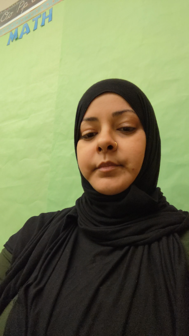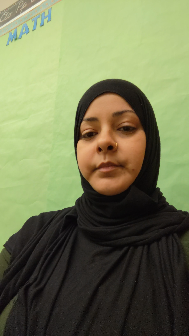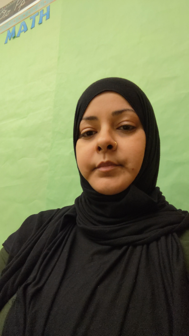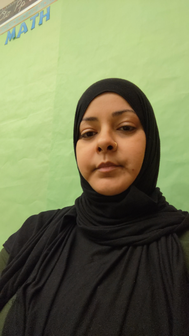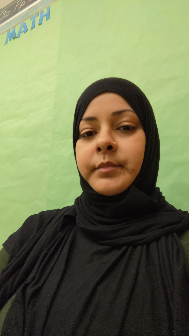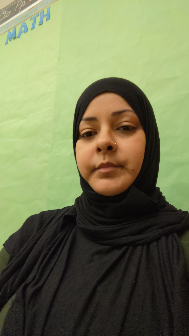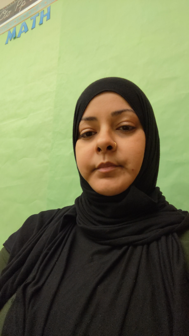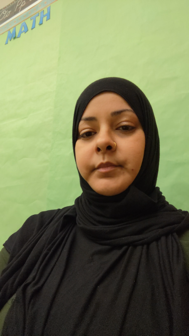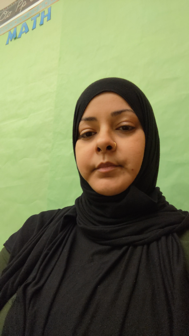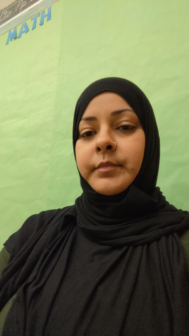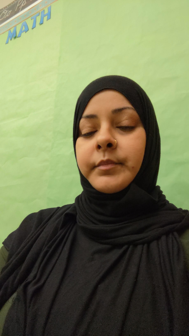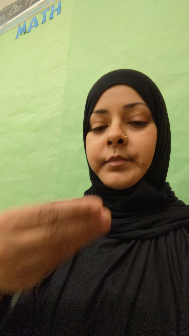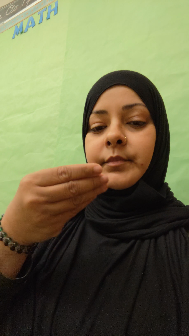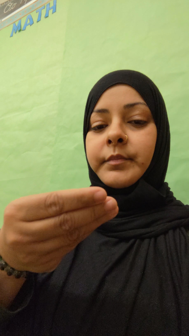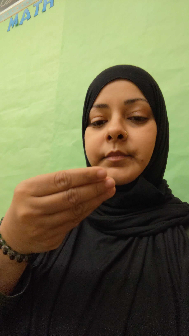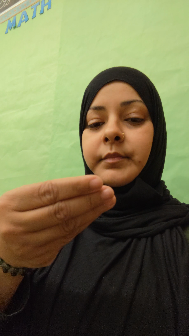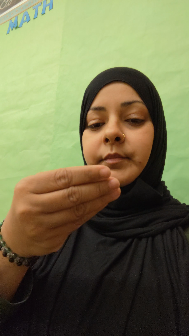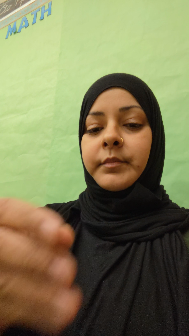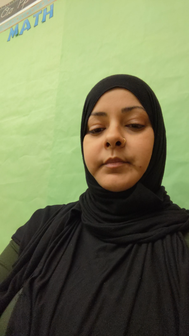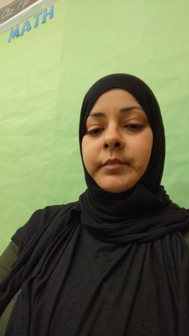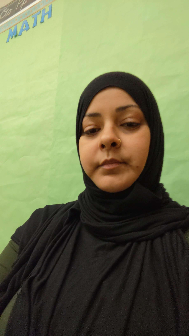feed